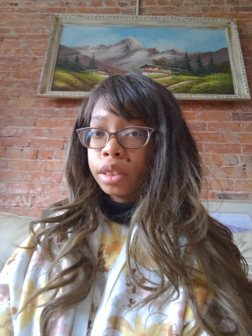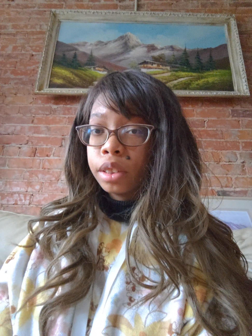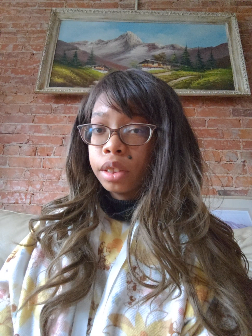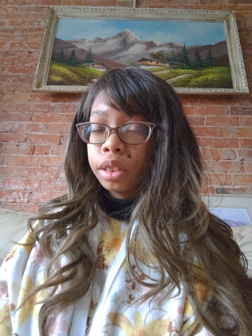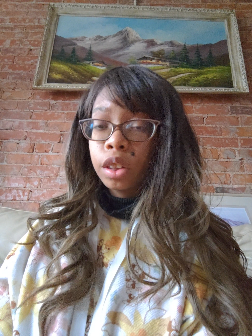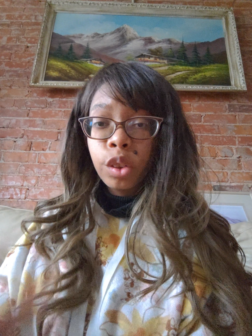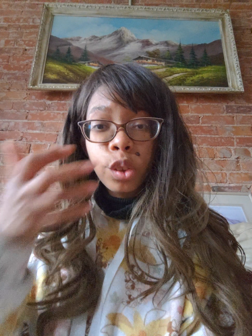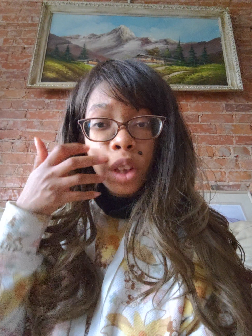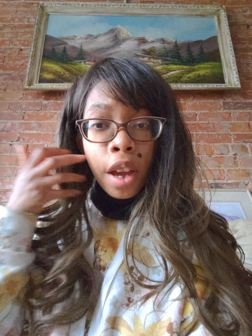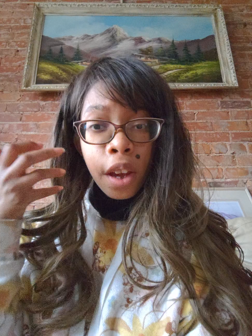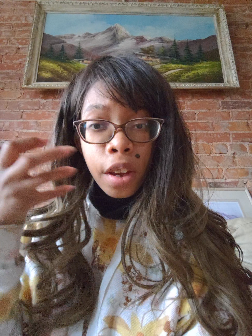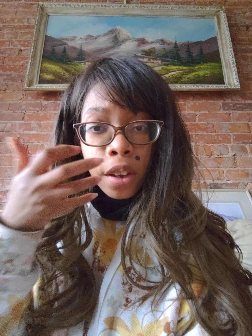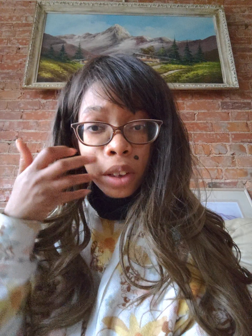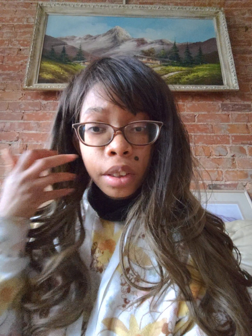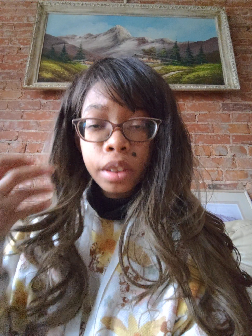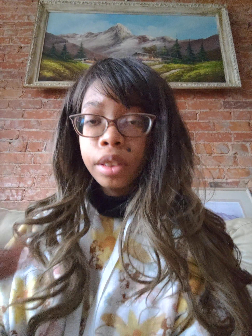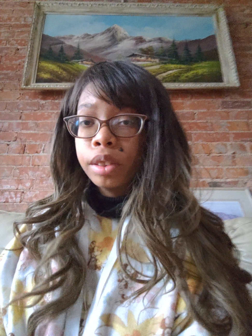tiger